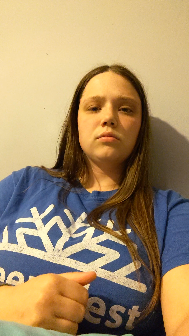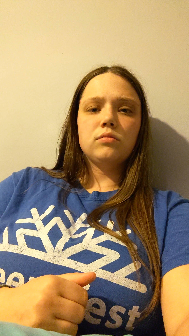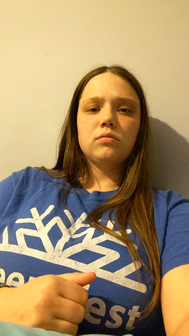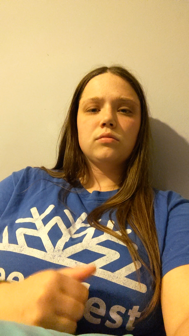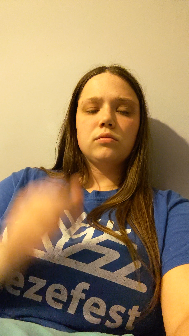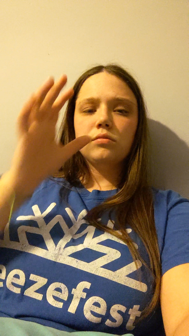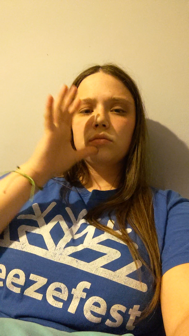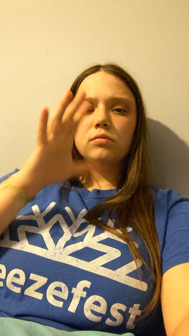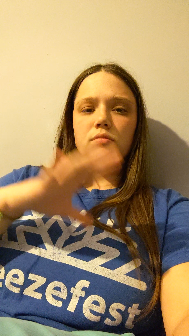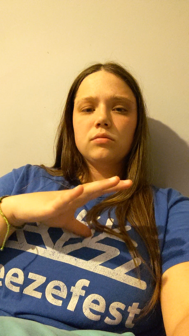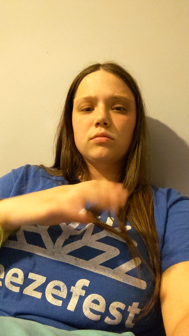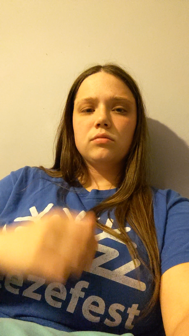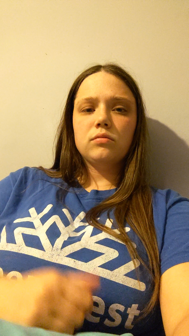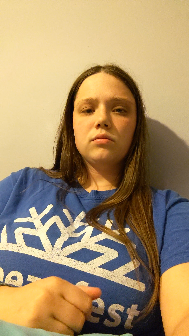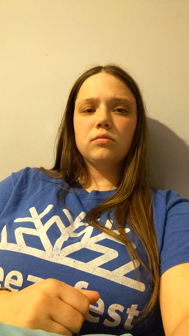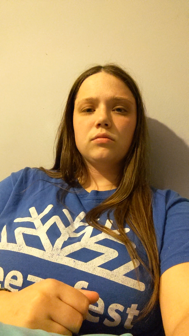lady